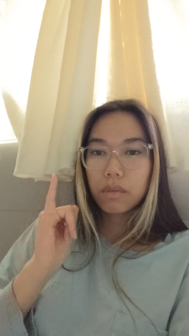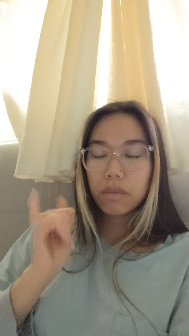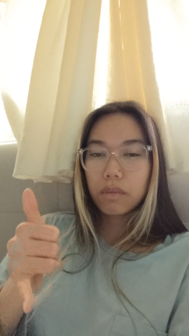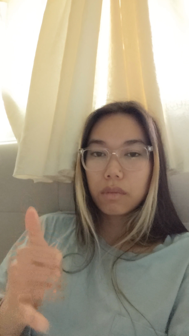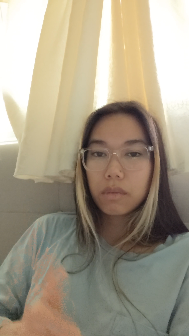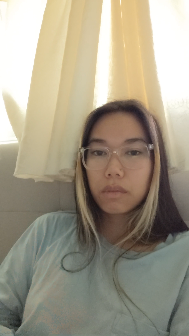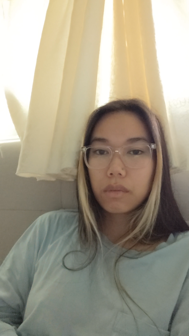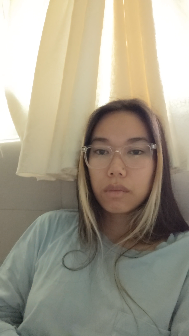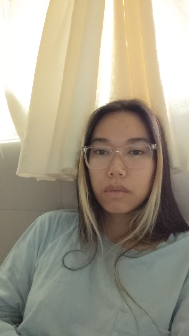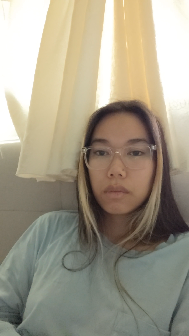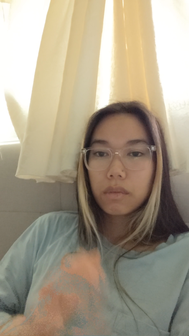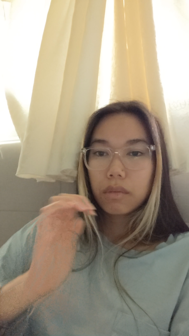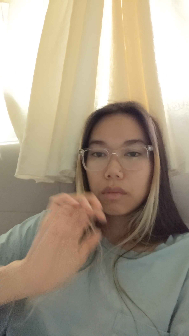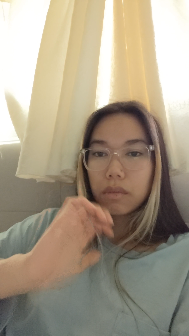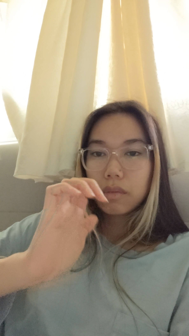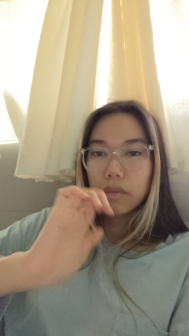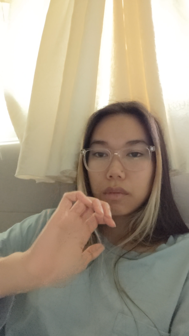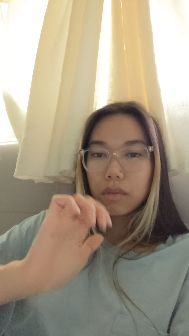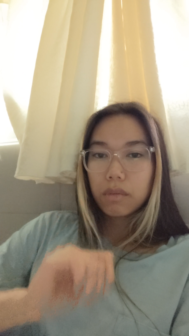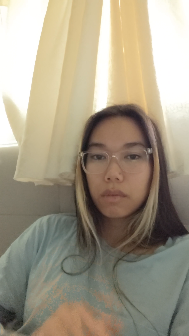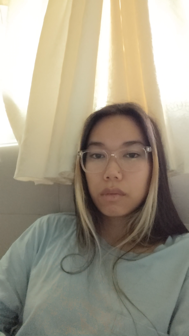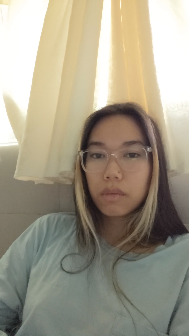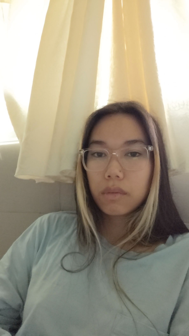cheese